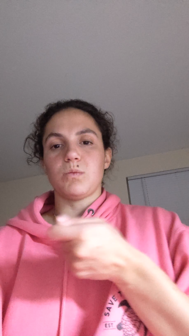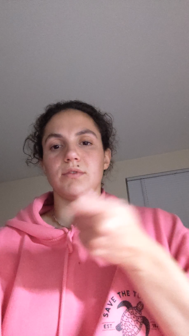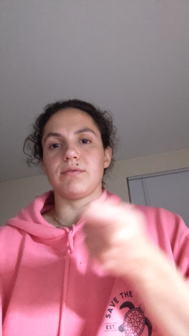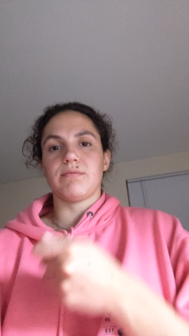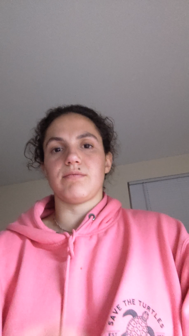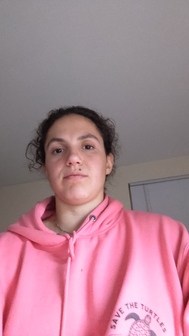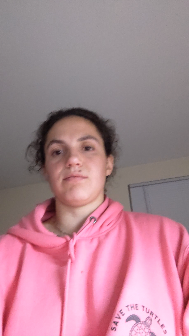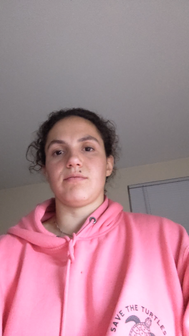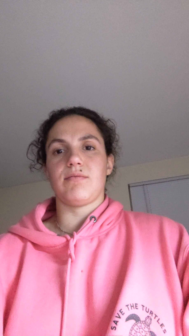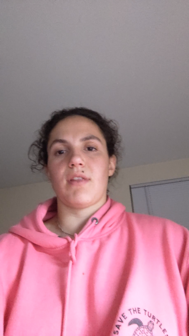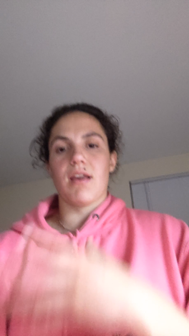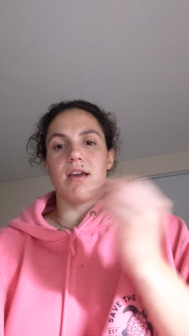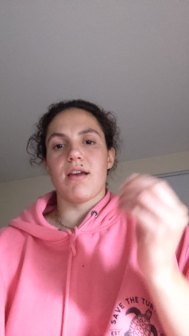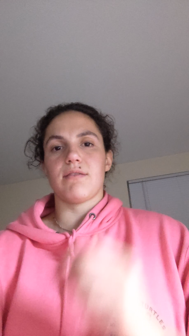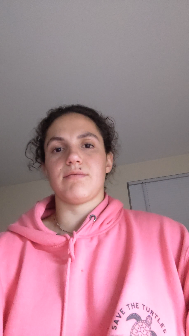and